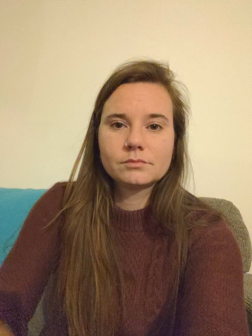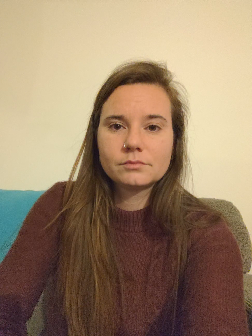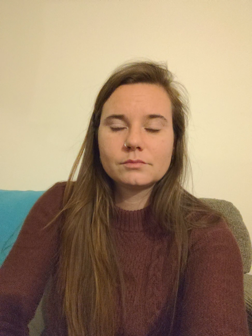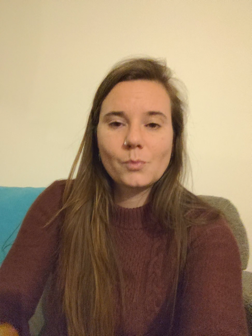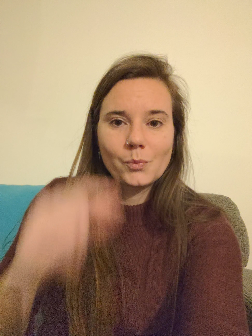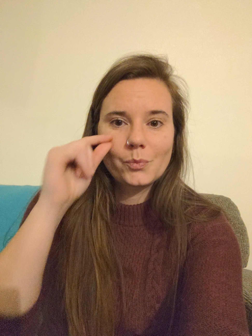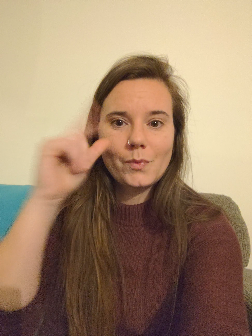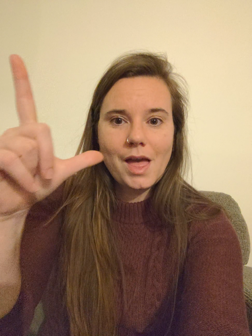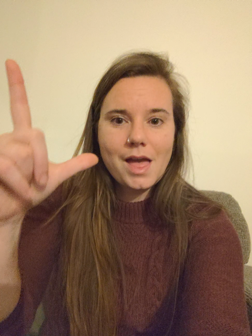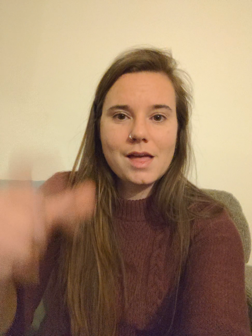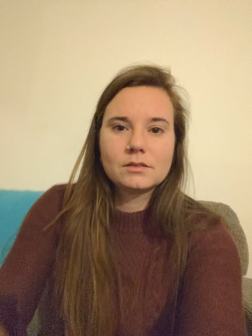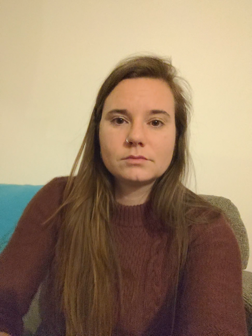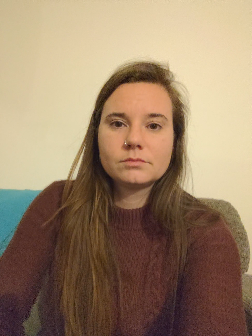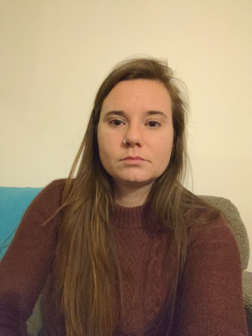awake